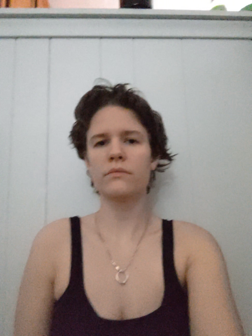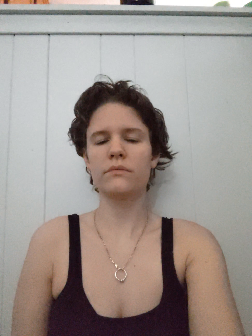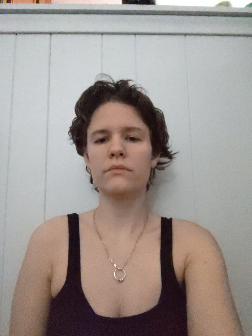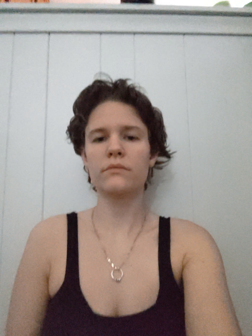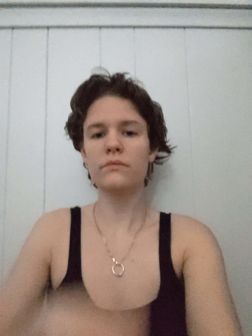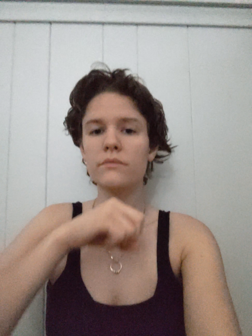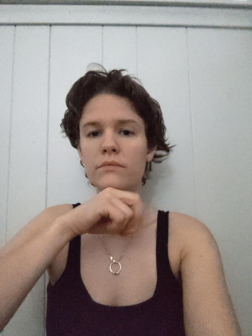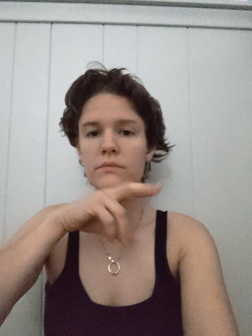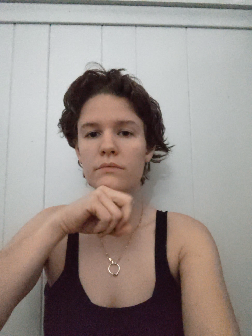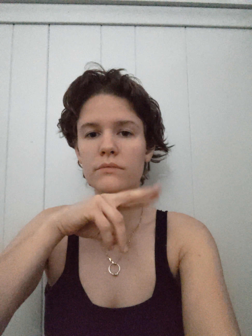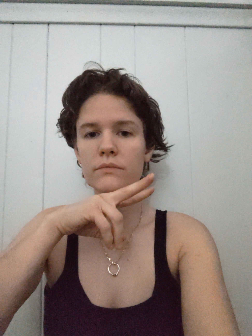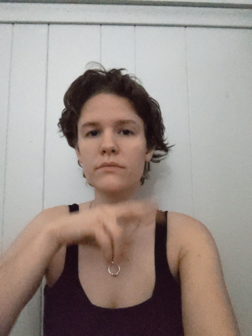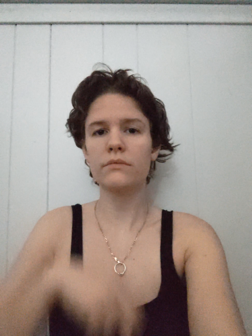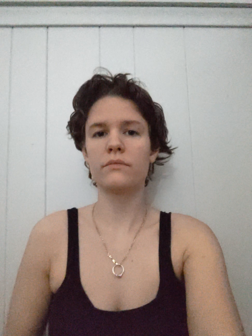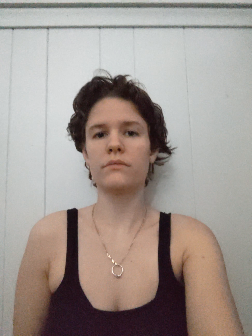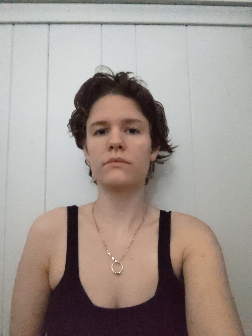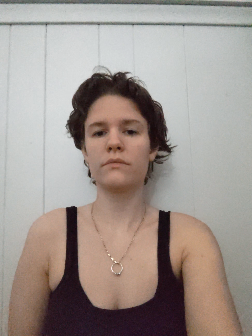frog